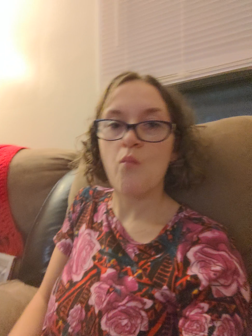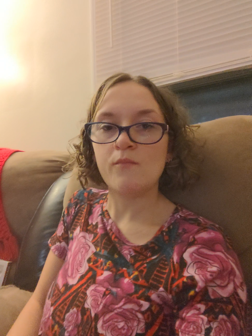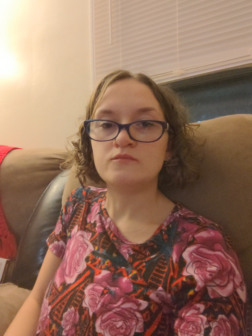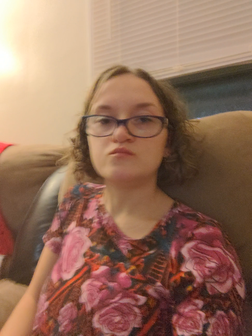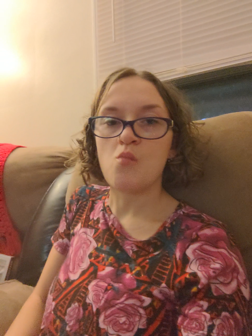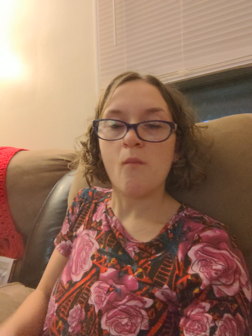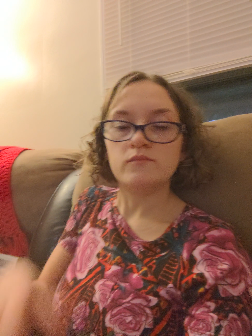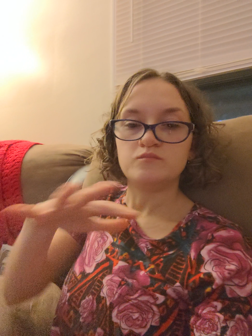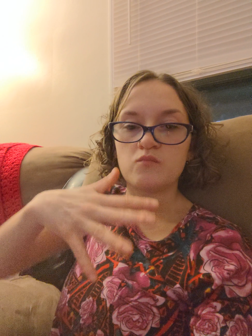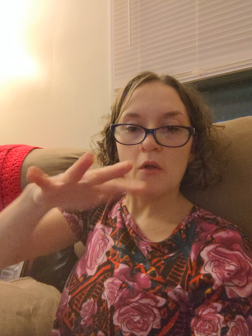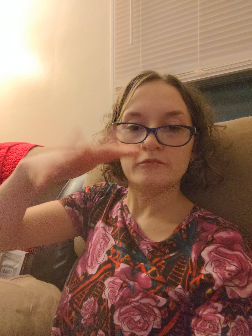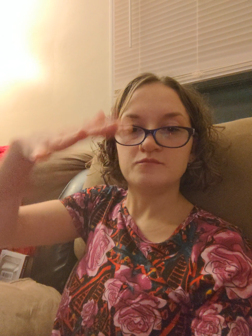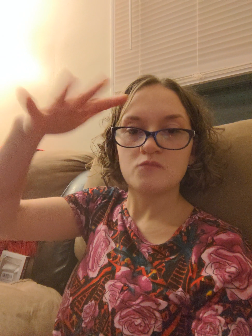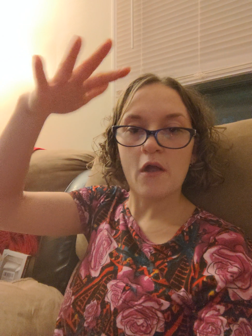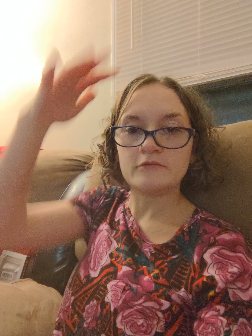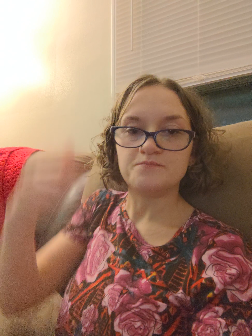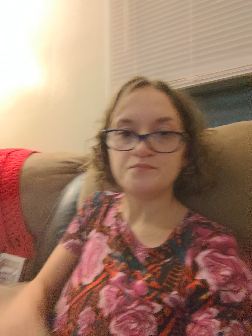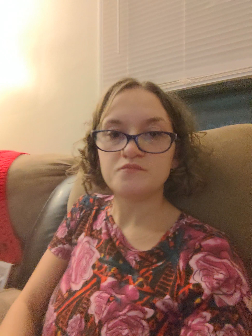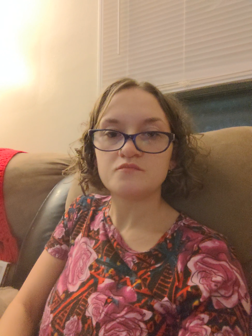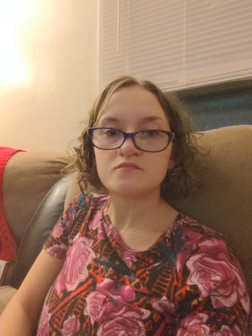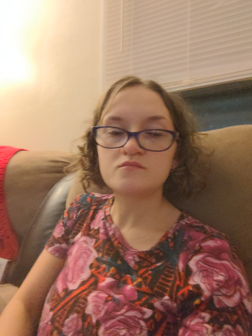helicopter